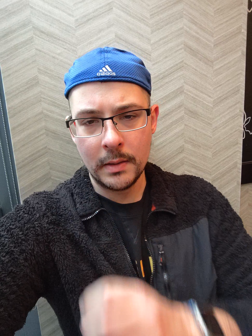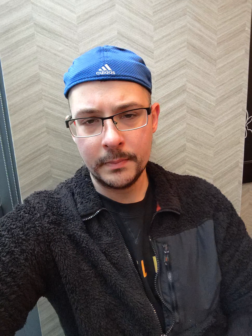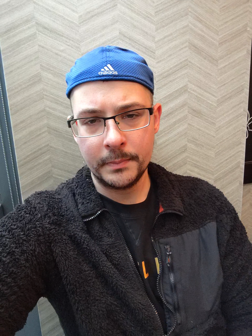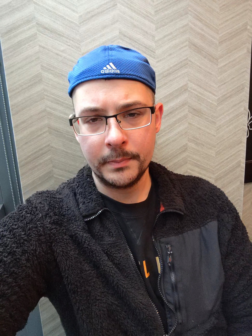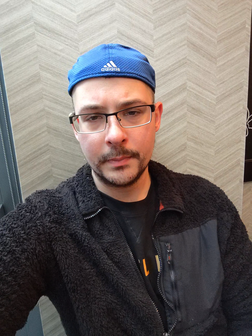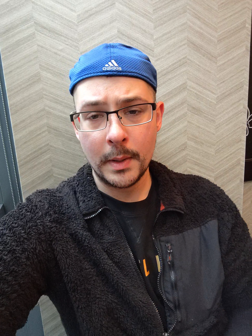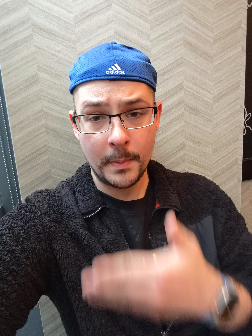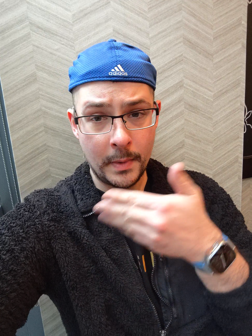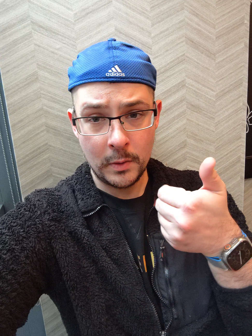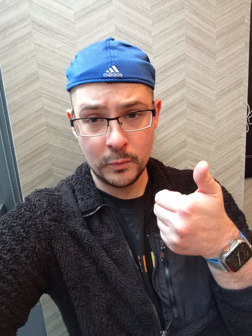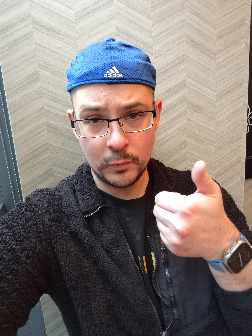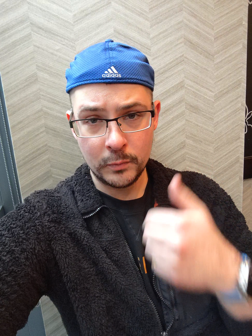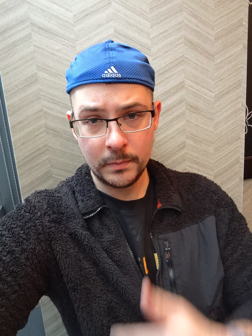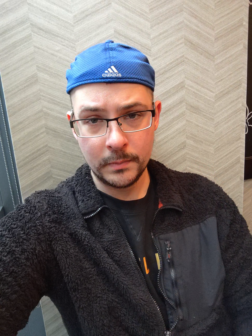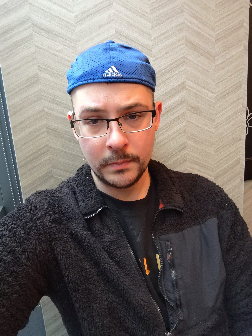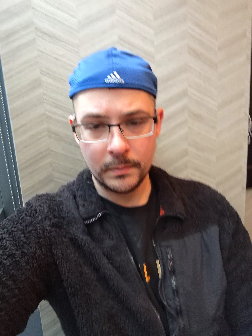better